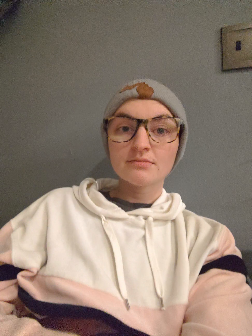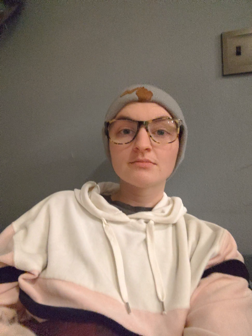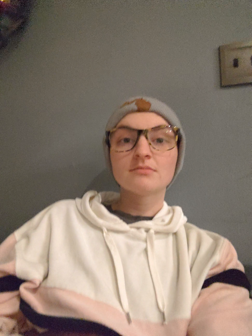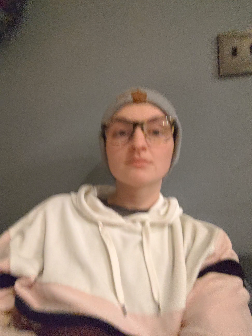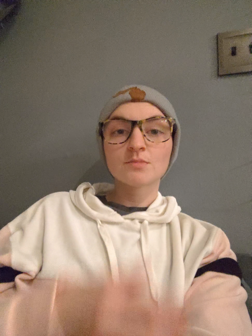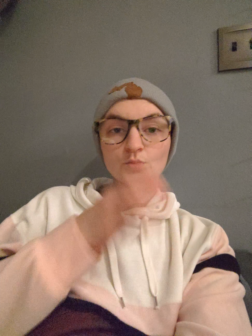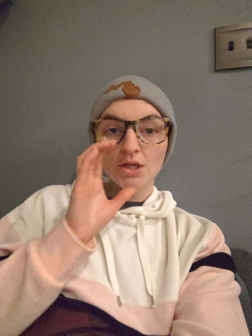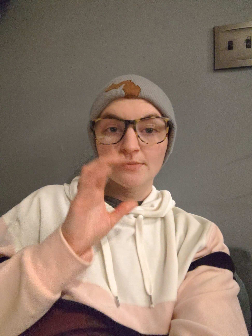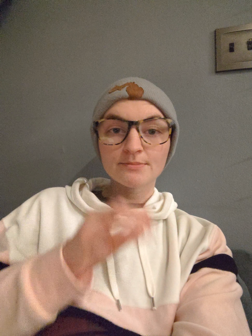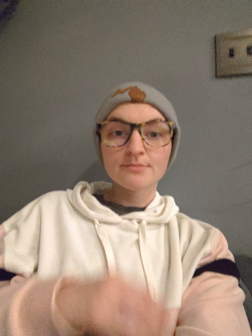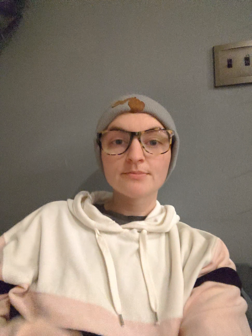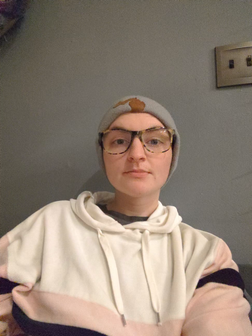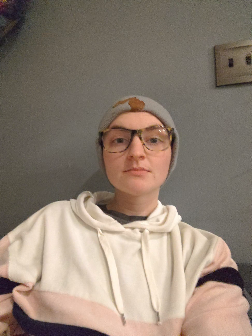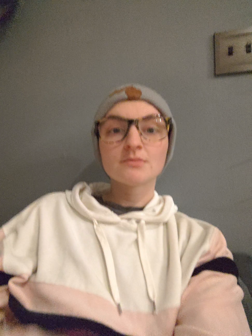drink